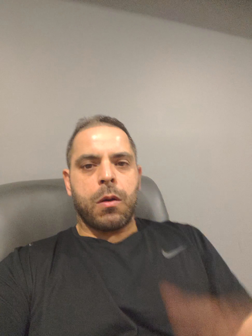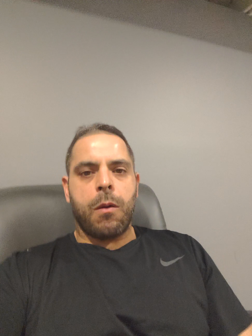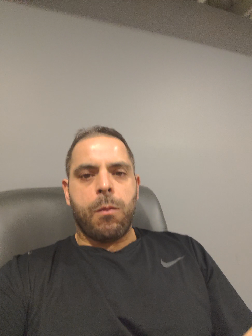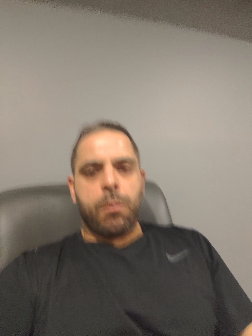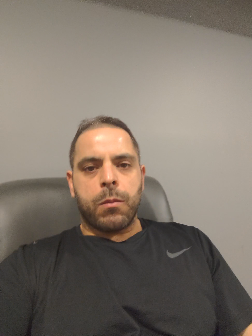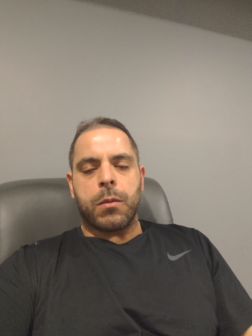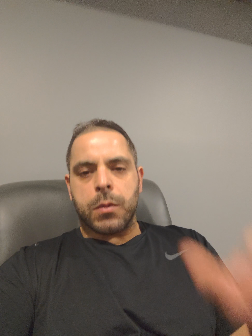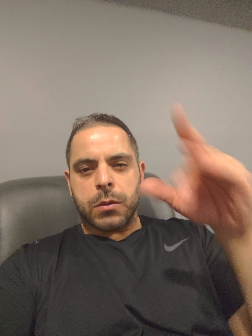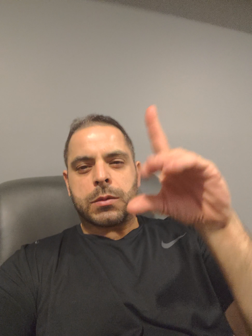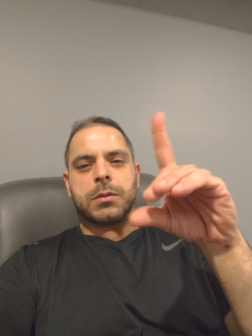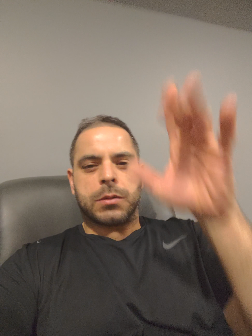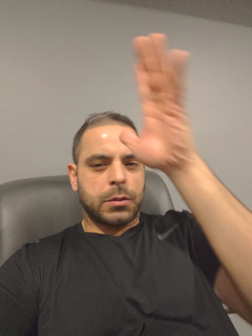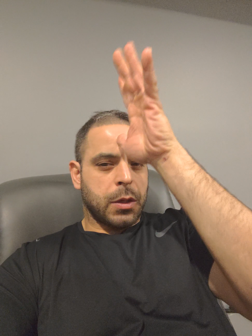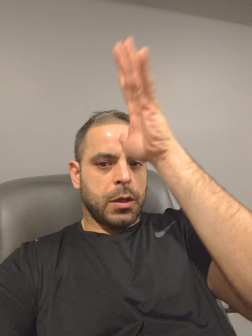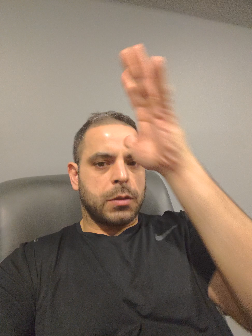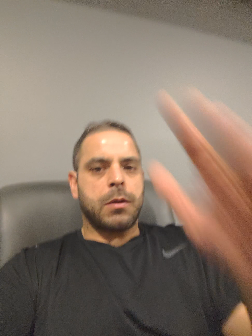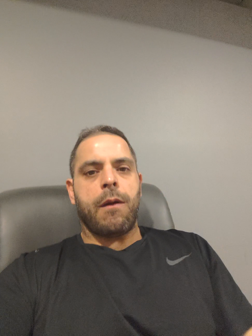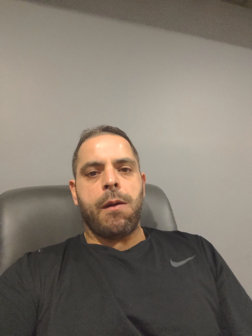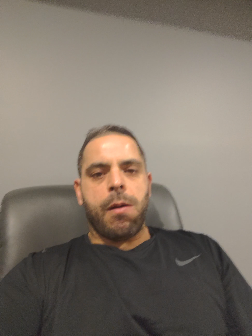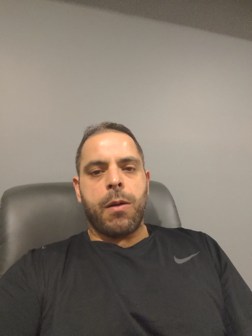dad